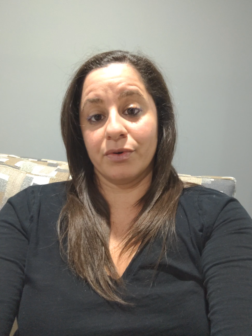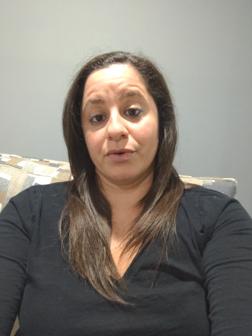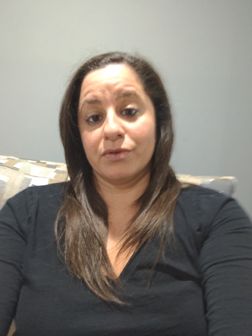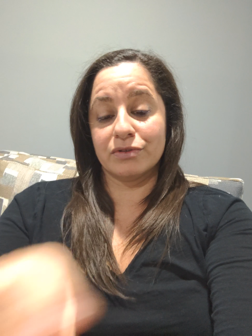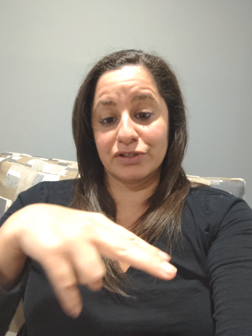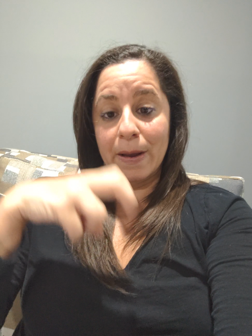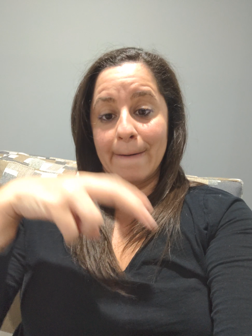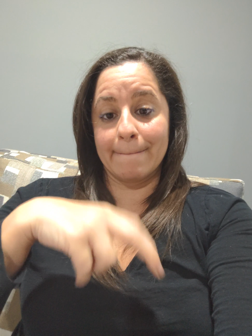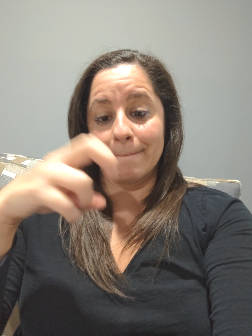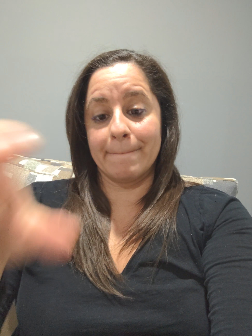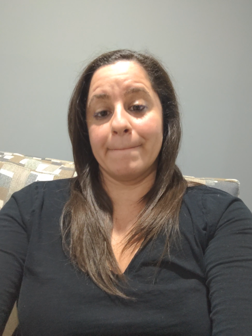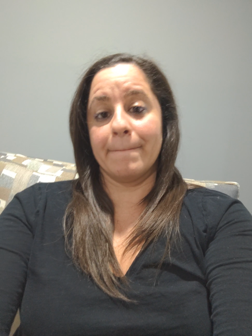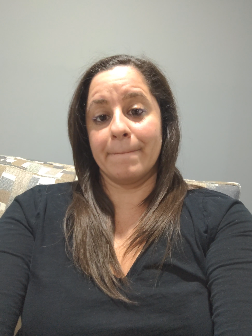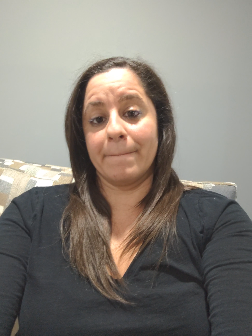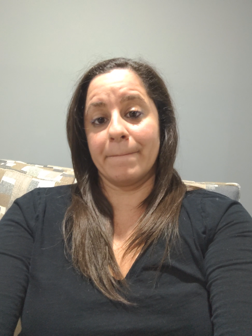jump